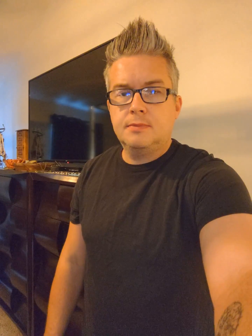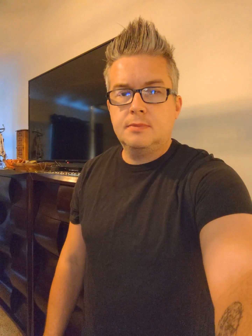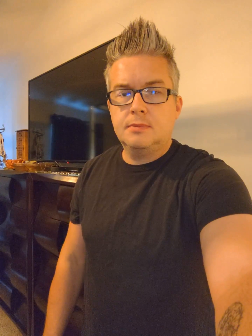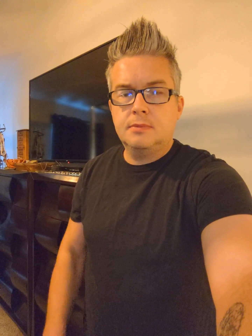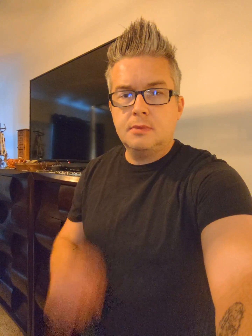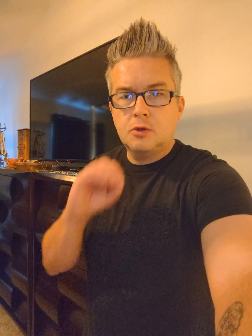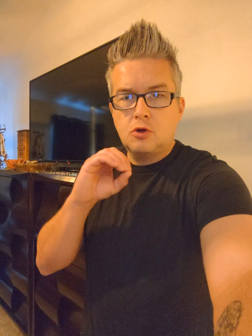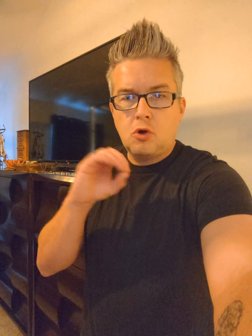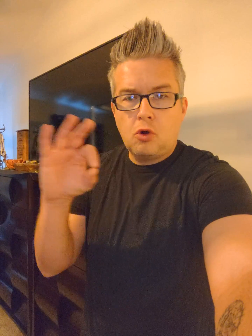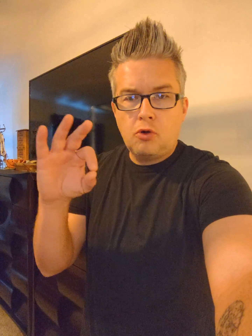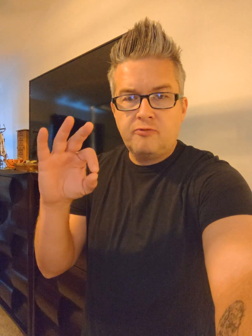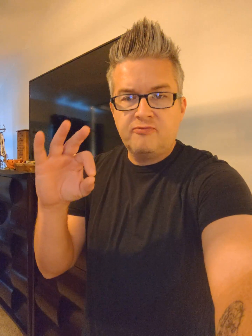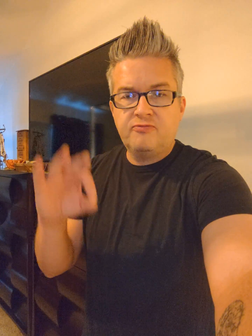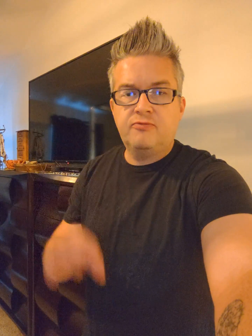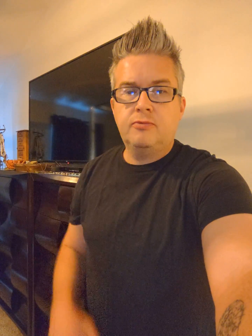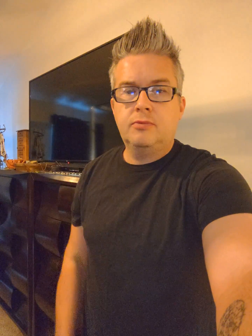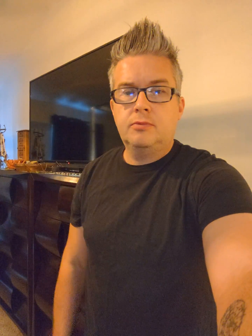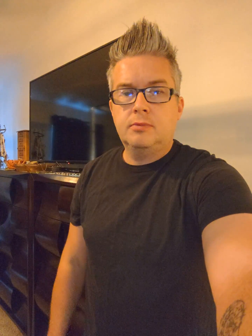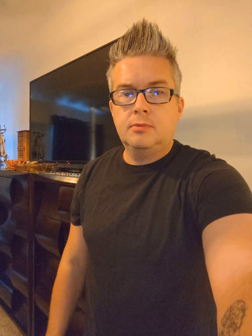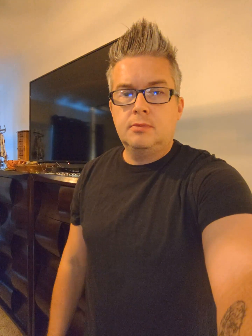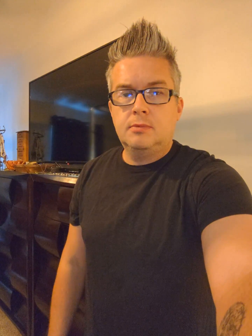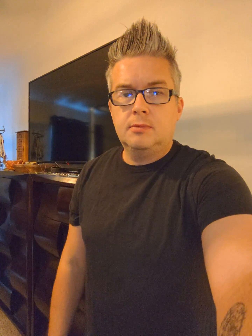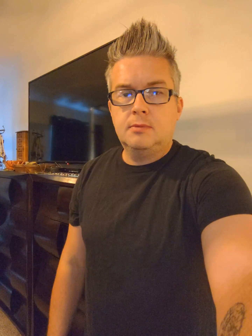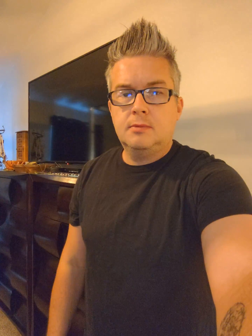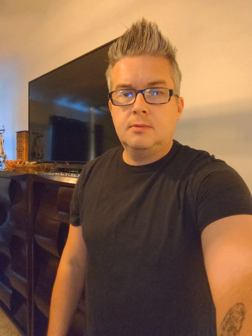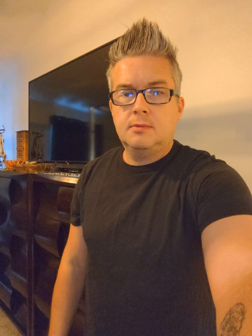off